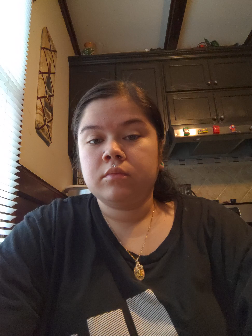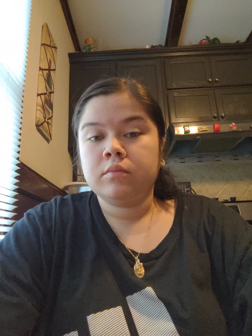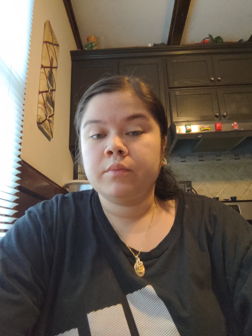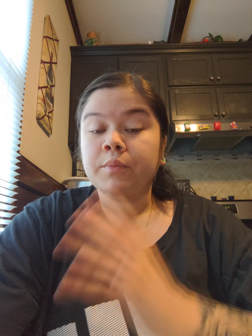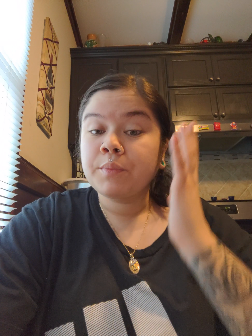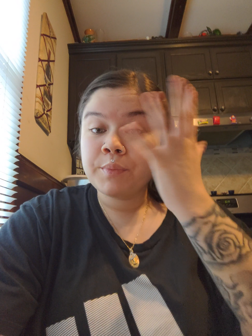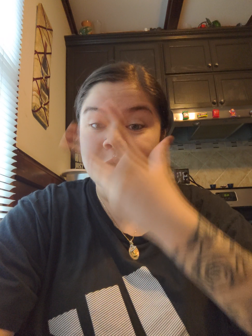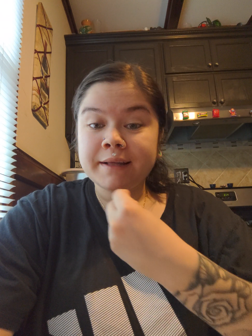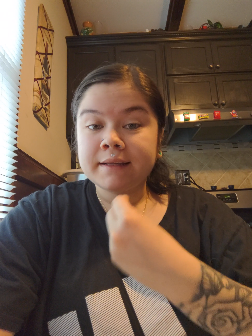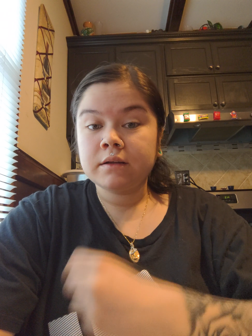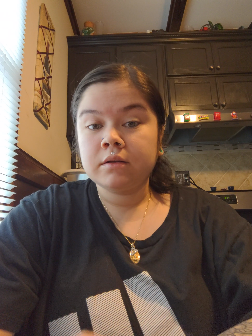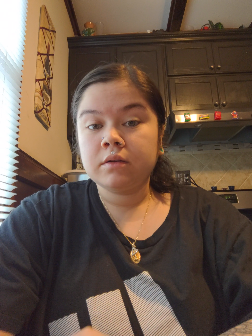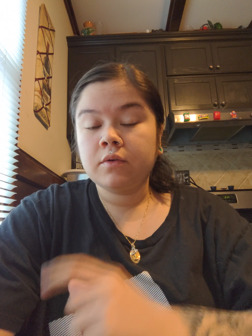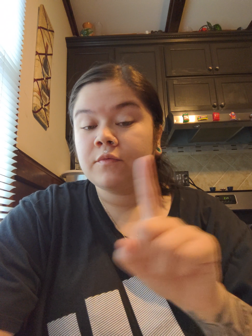pretty